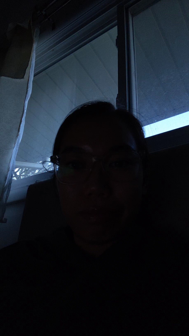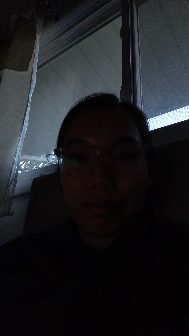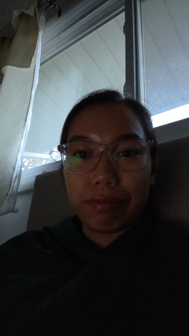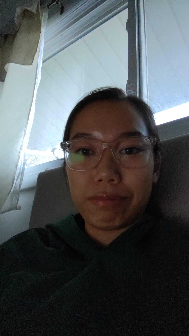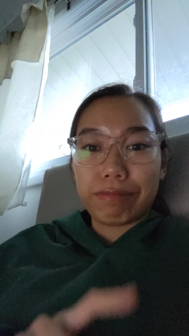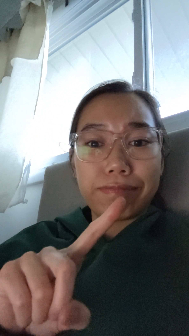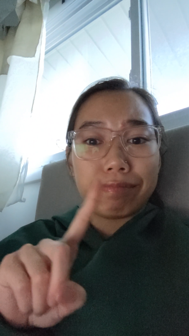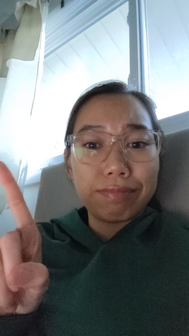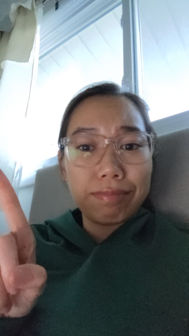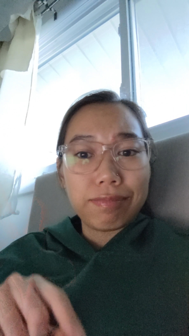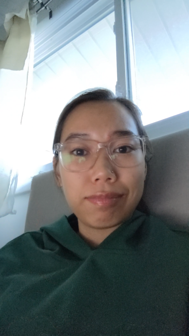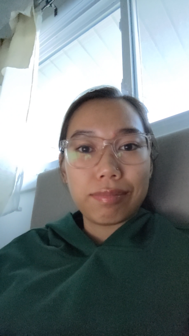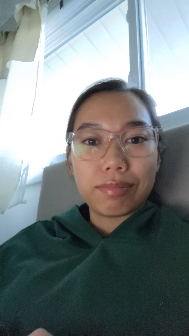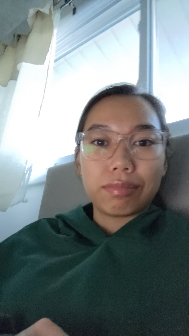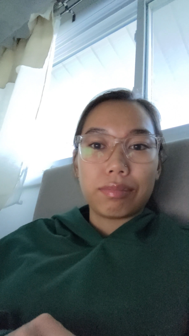but